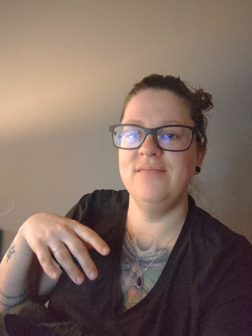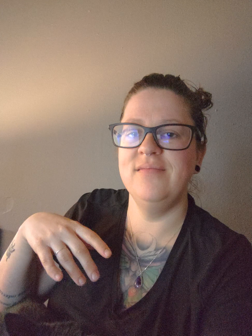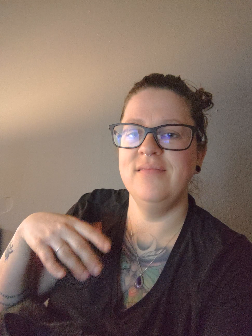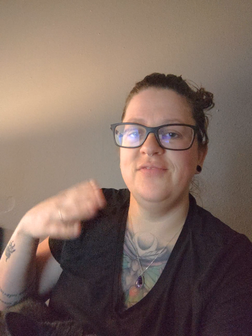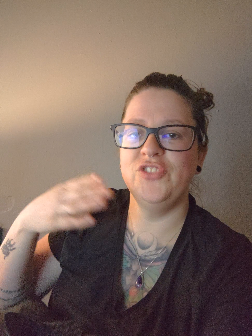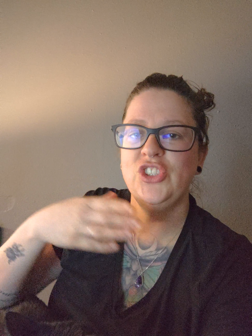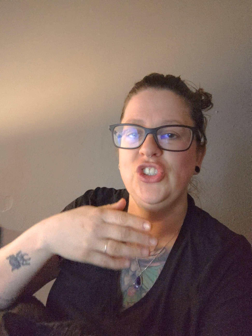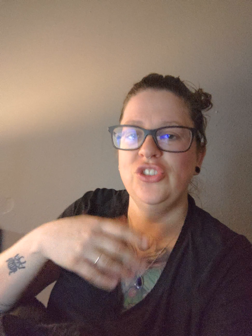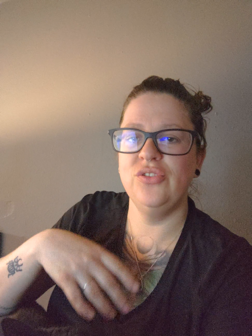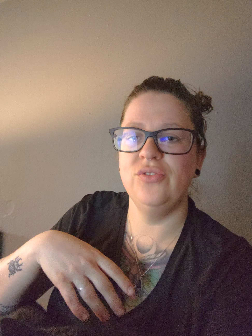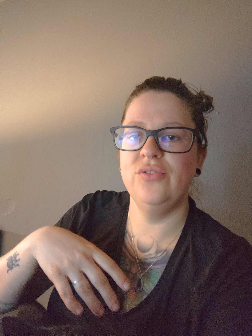fish